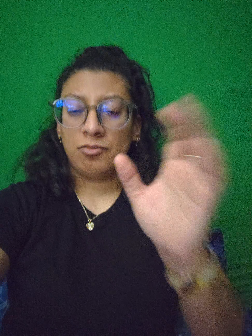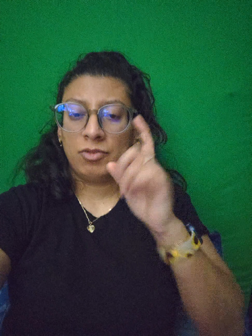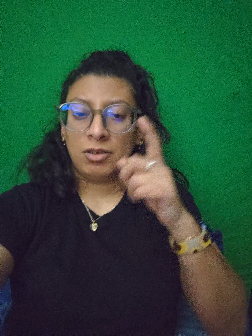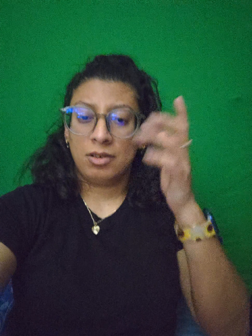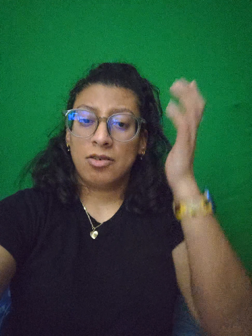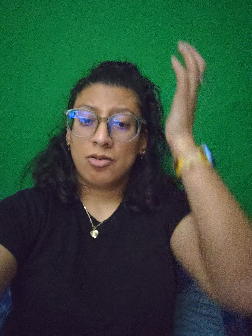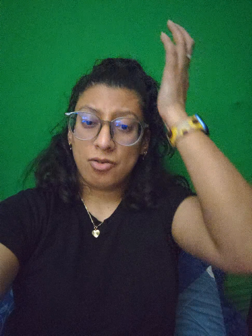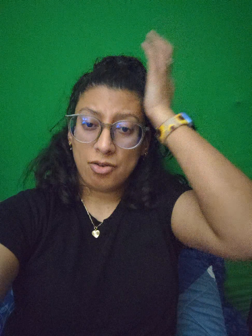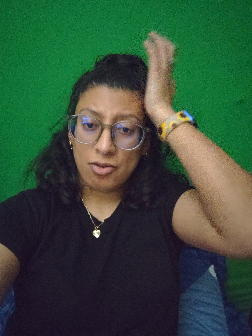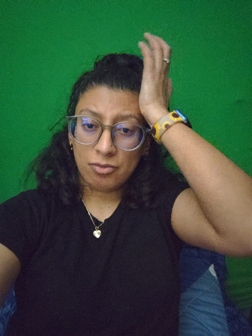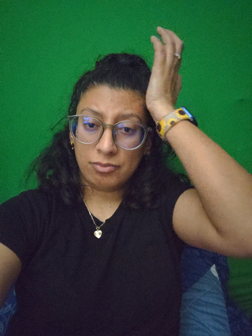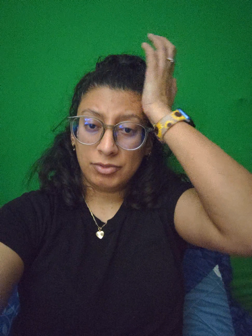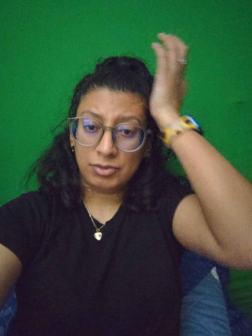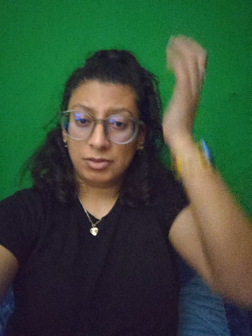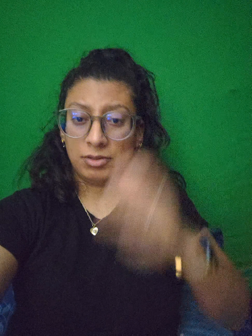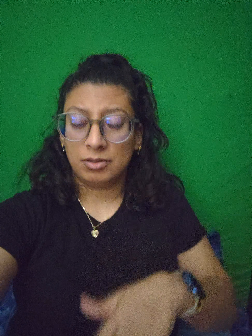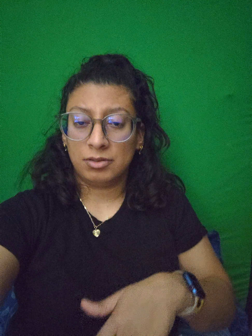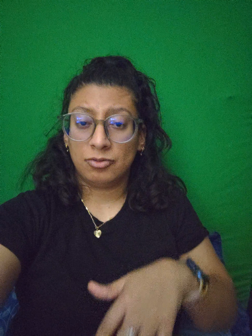garbage